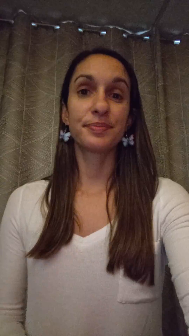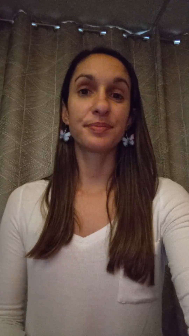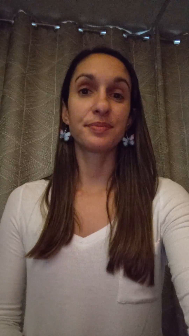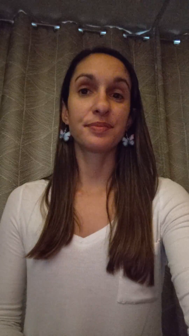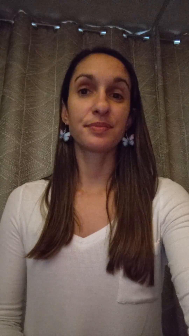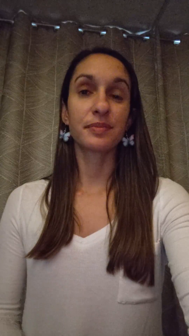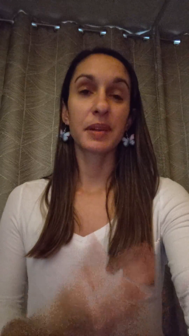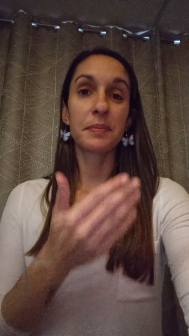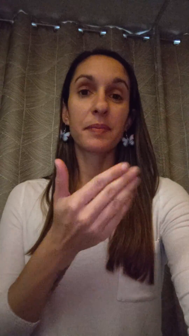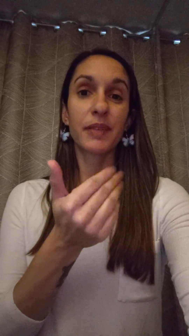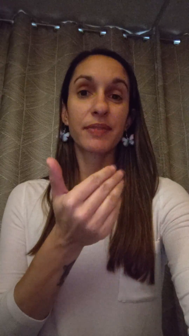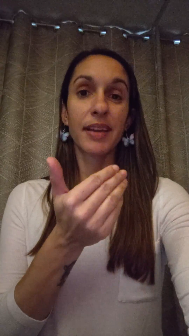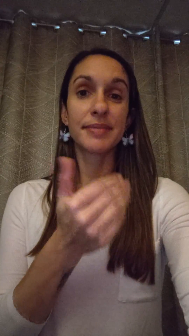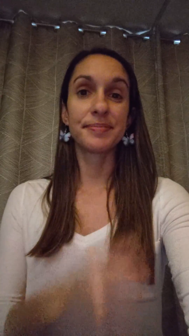butterfly